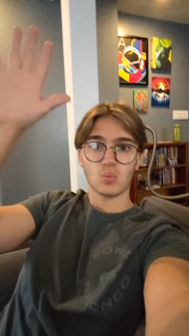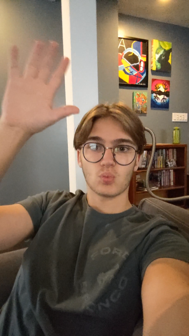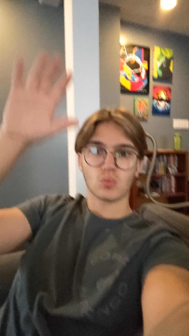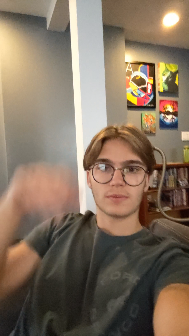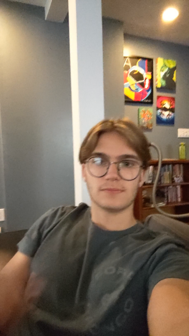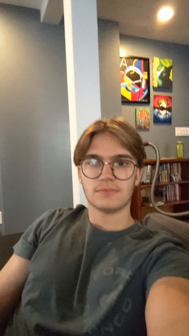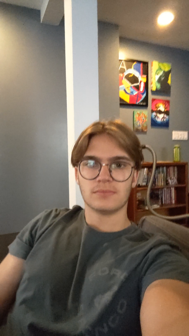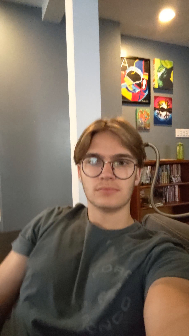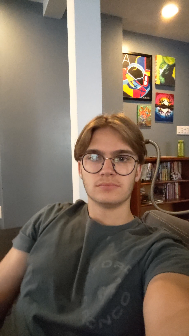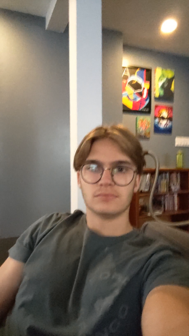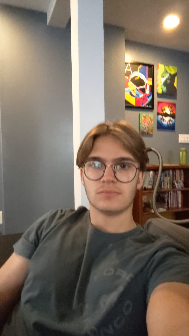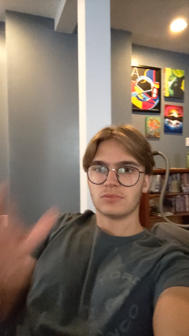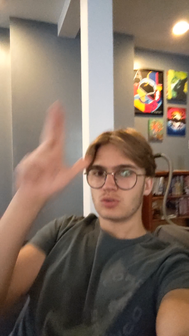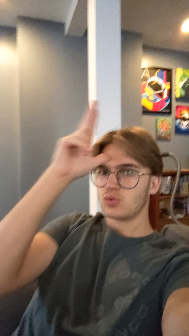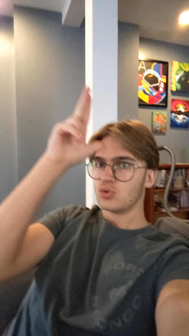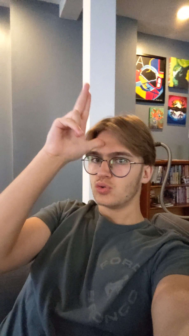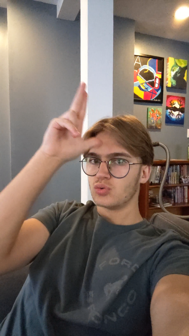rooster